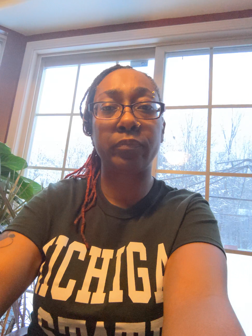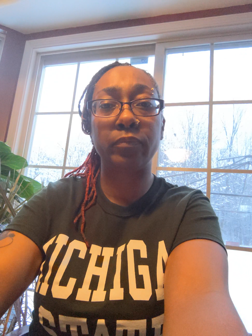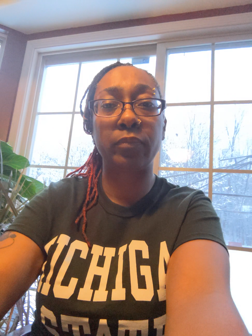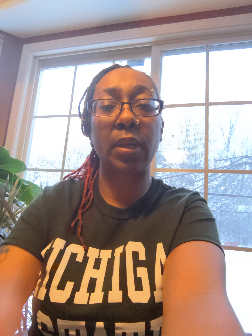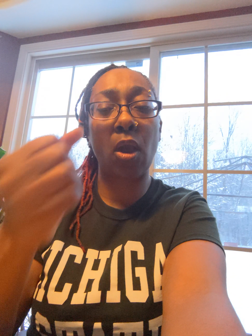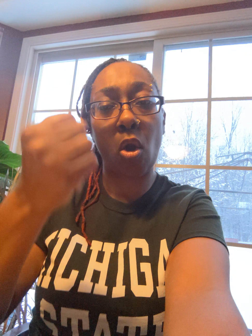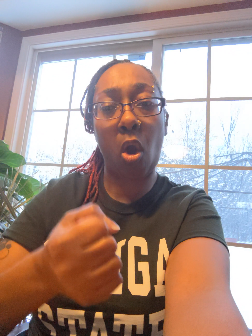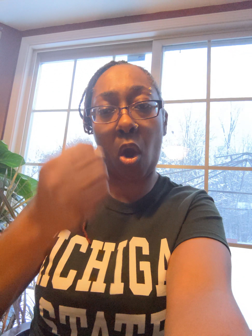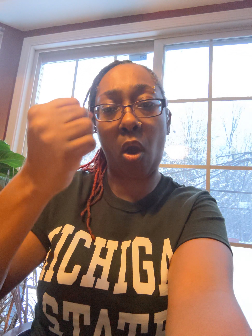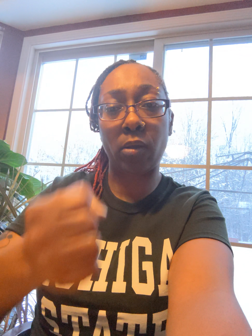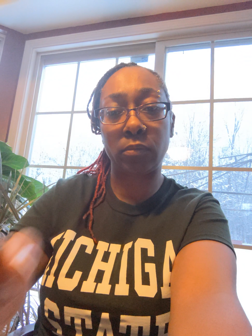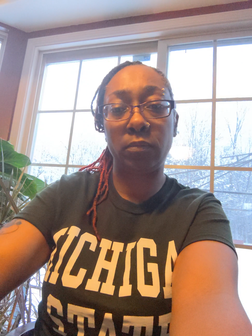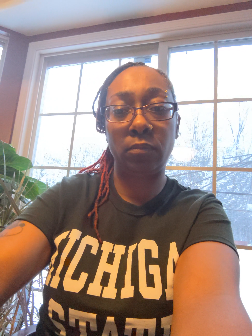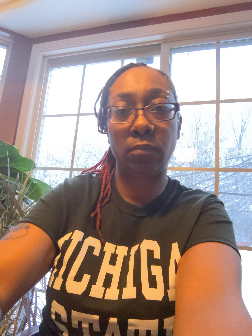car